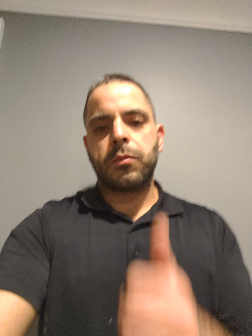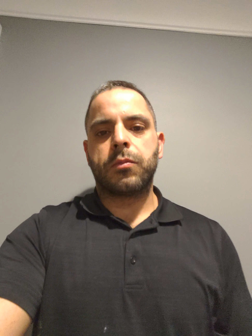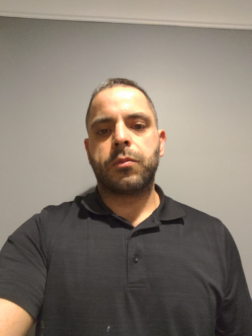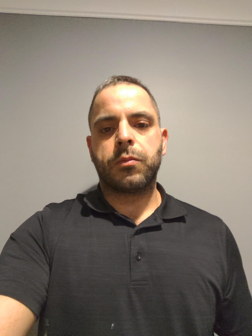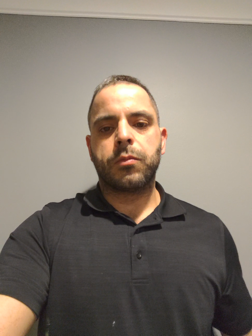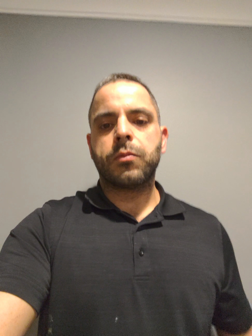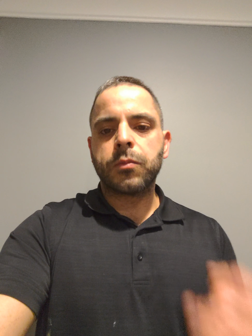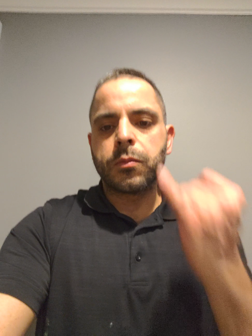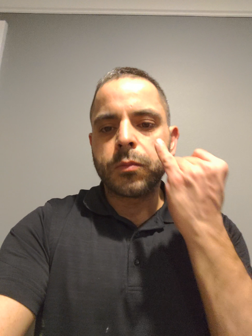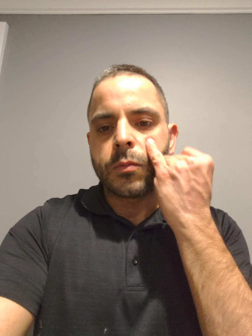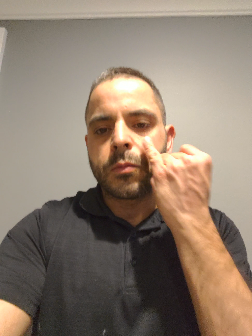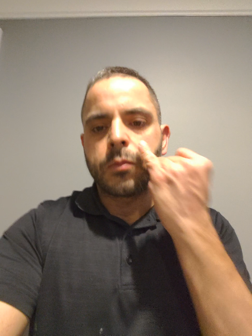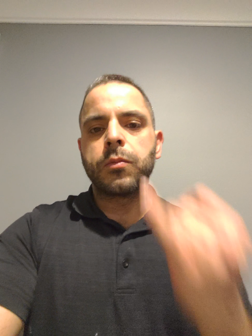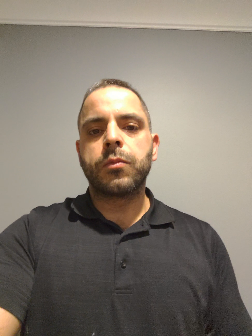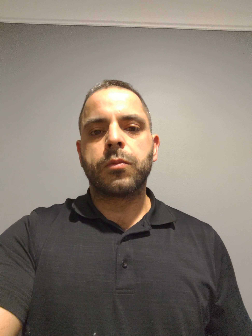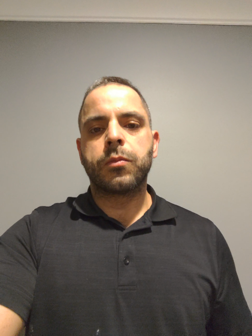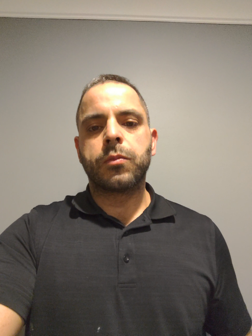if